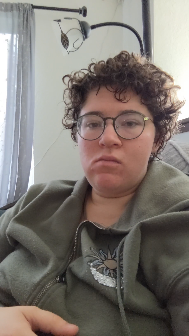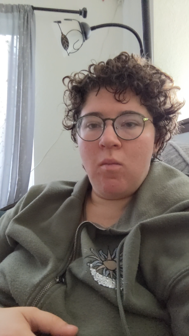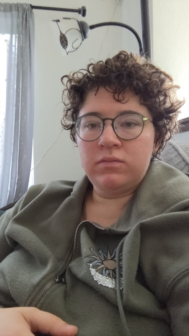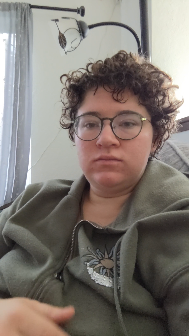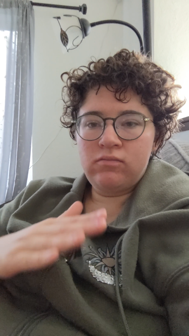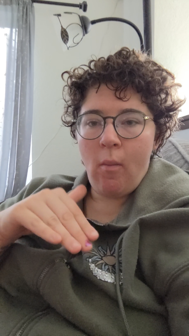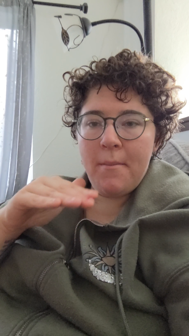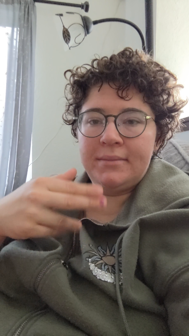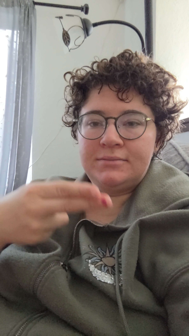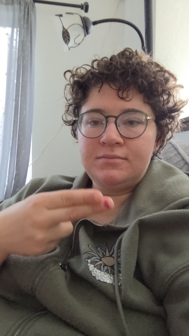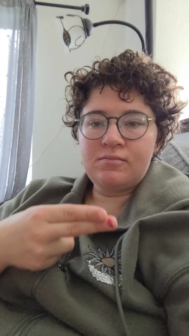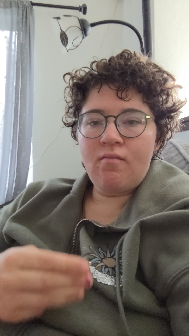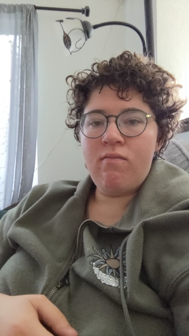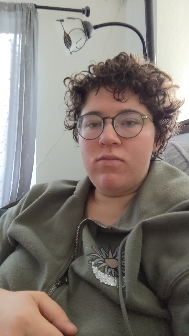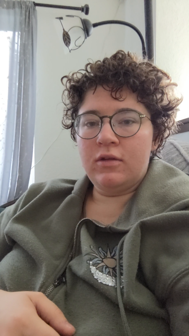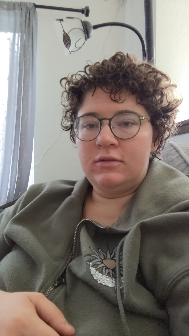pet's name